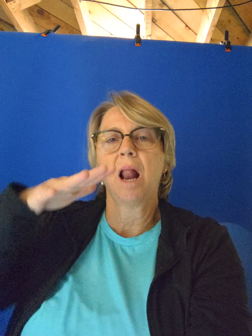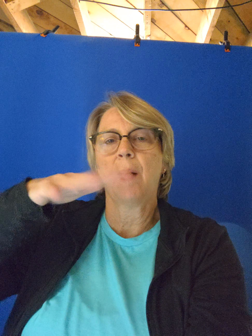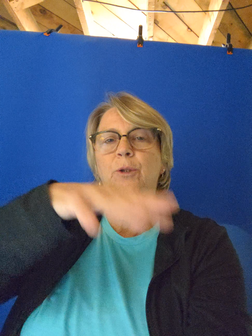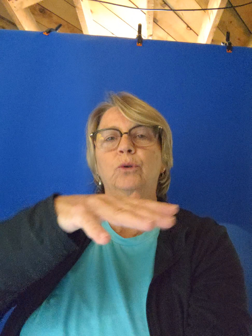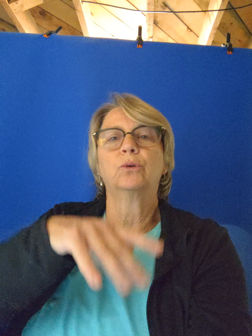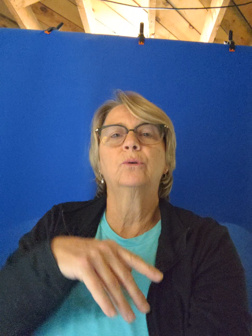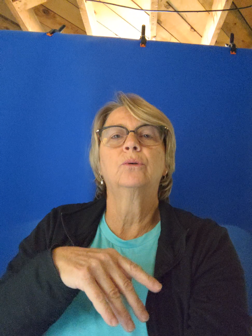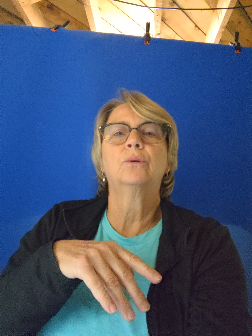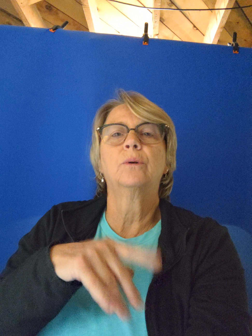helicopter